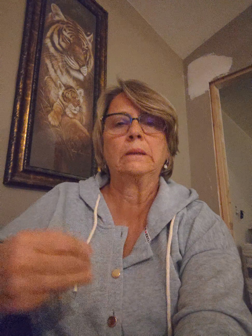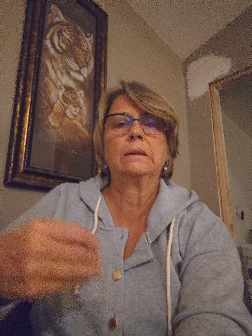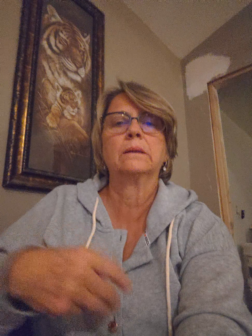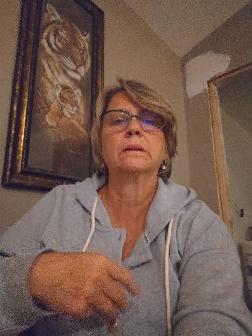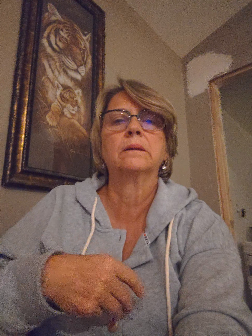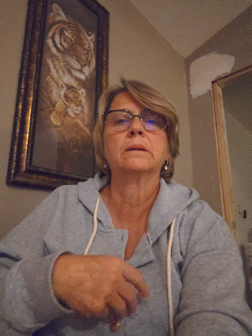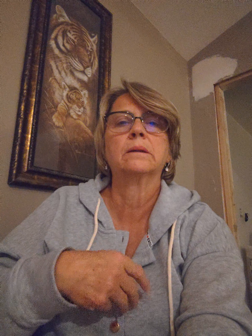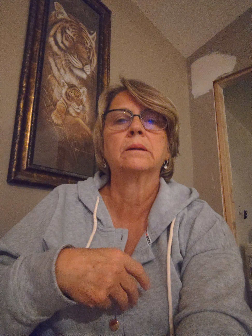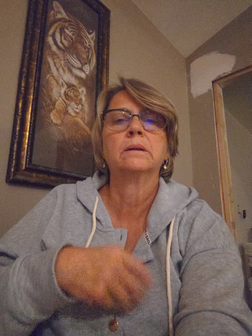white